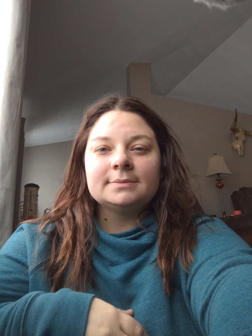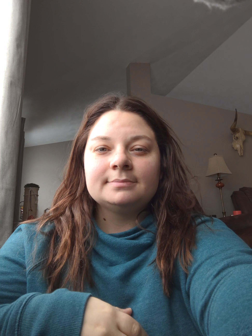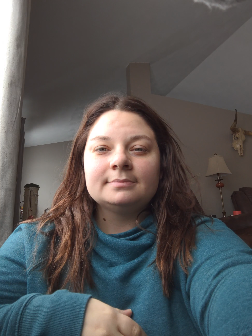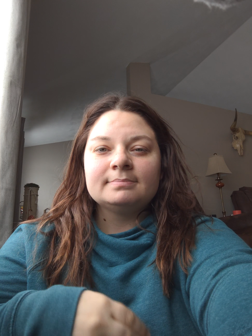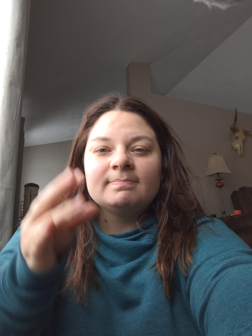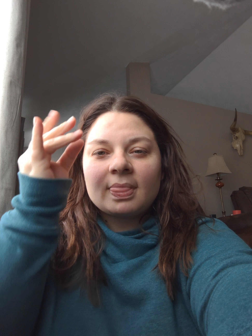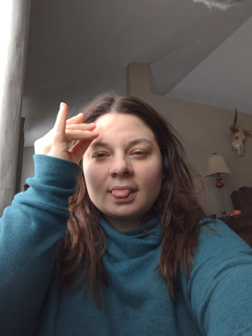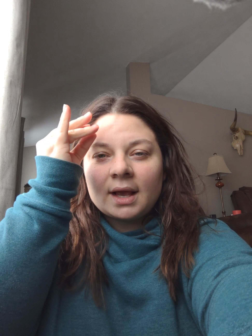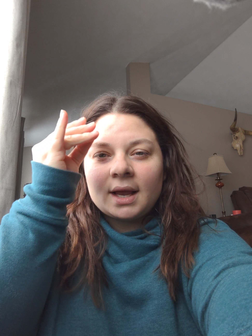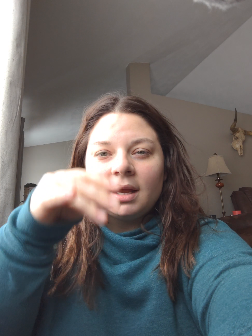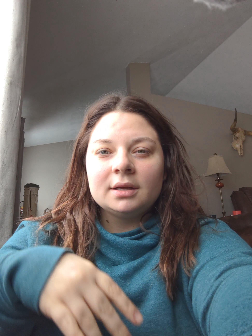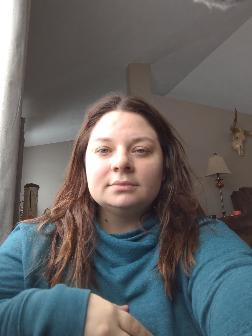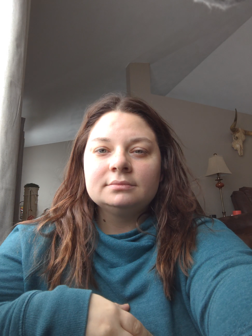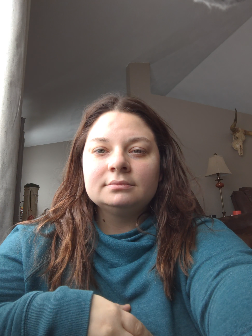think